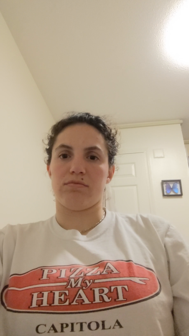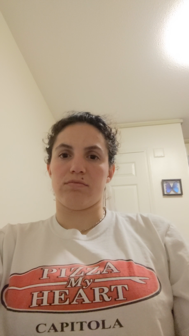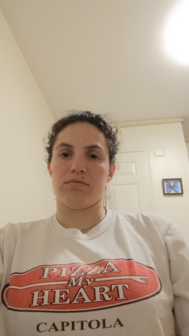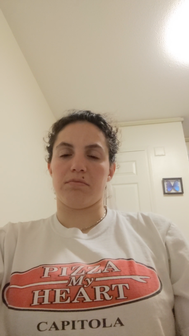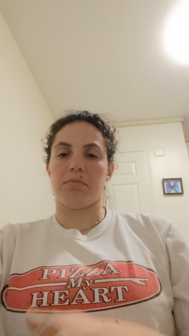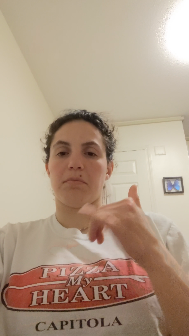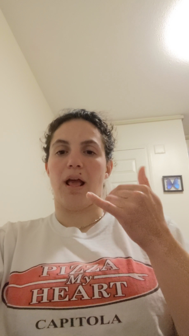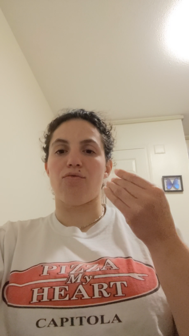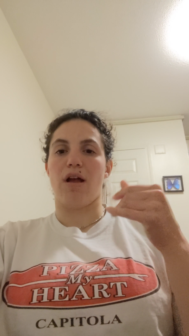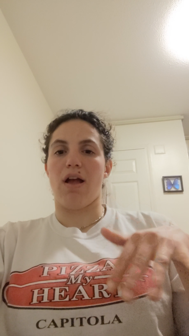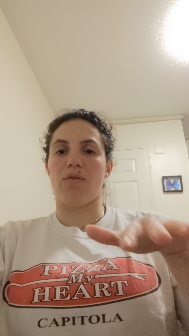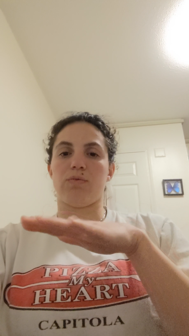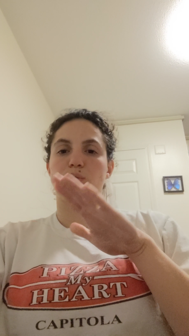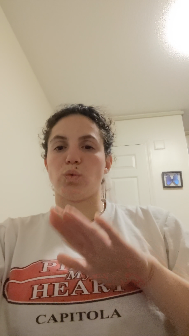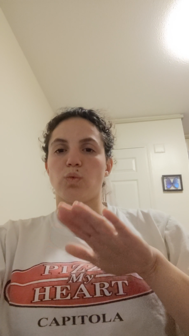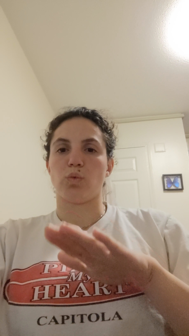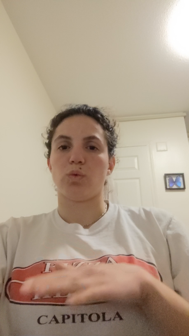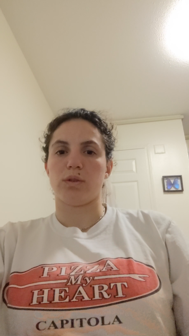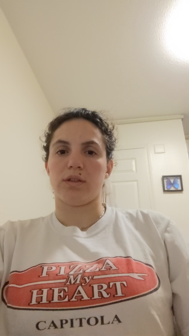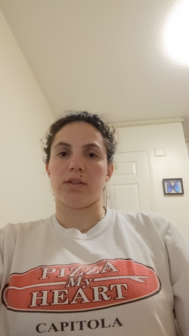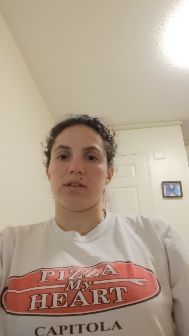playground